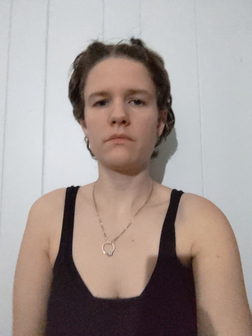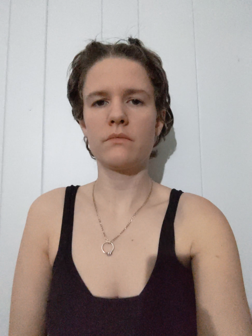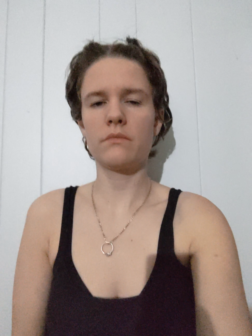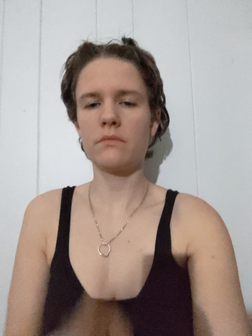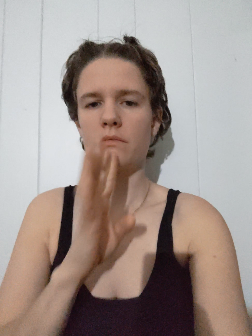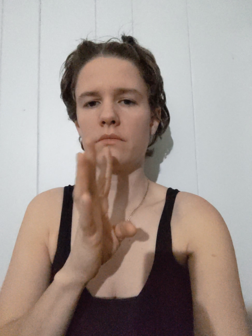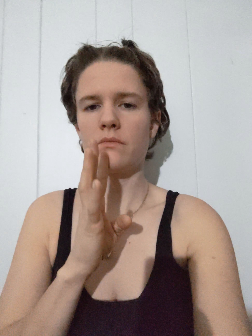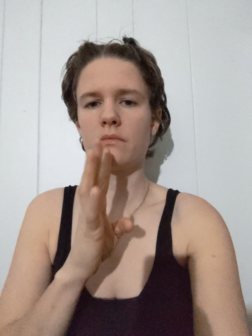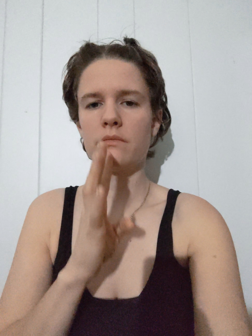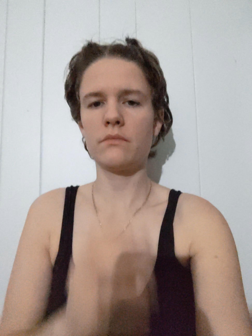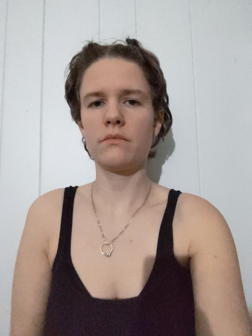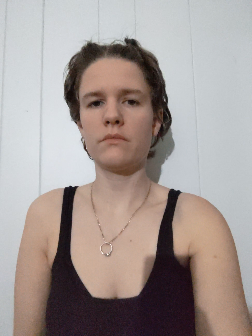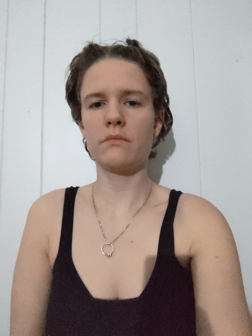talk